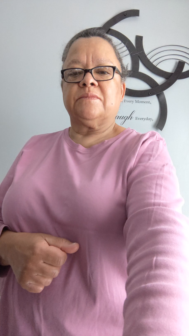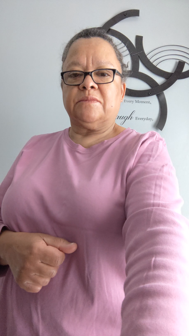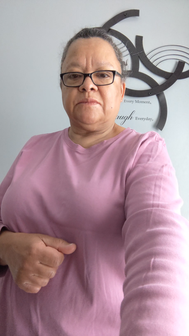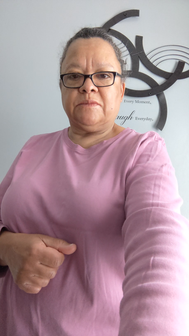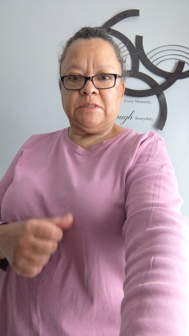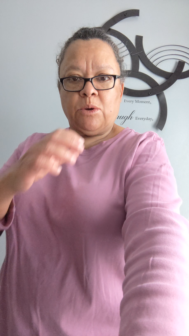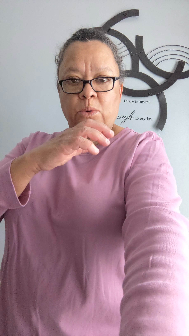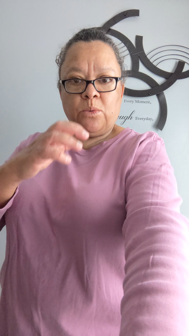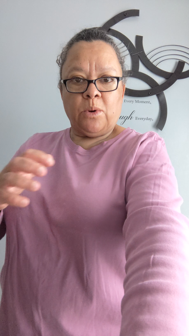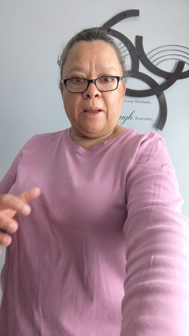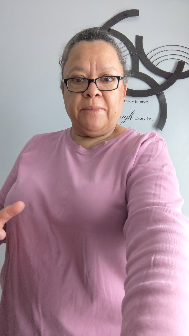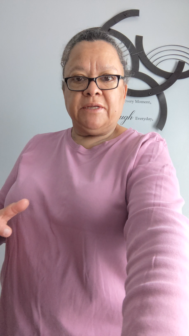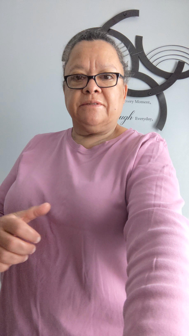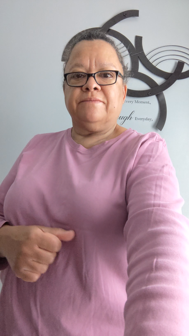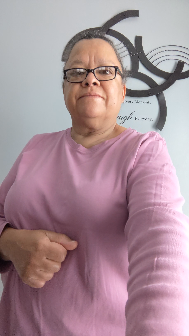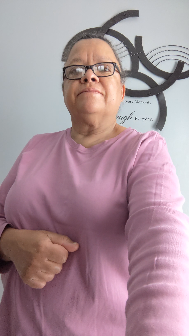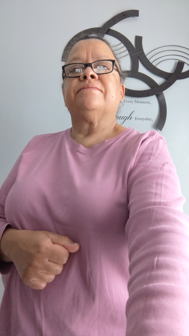grapes